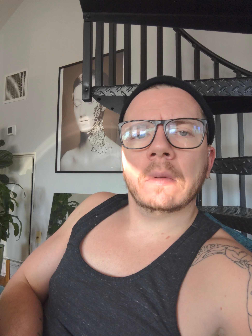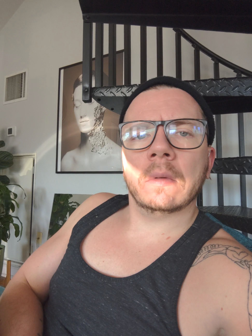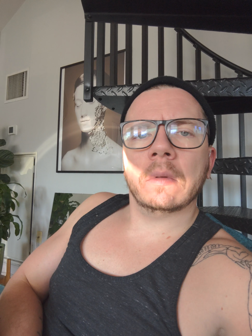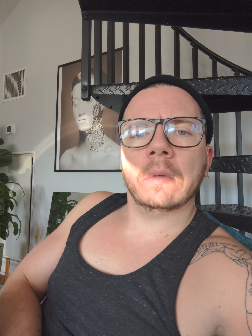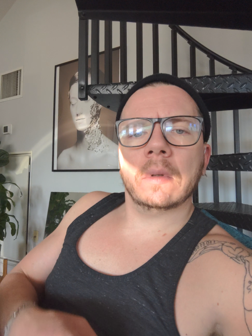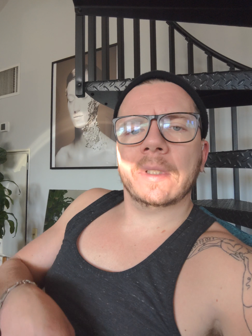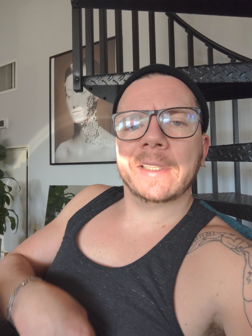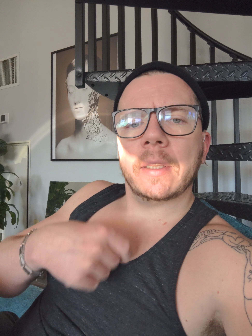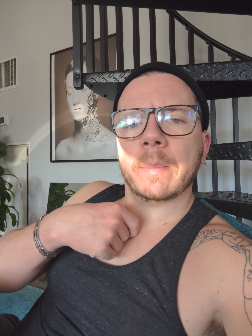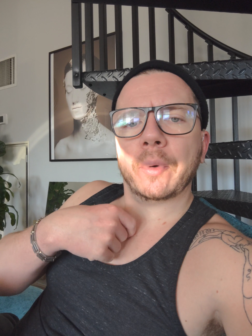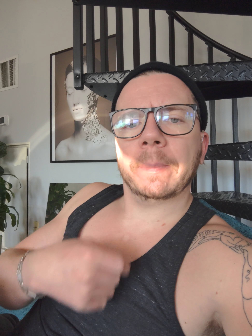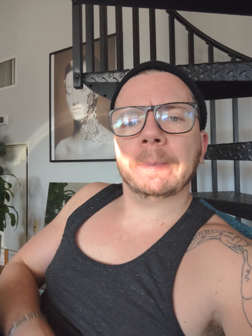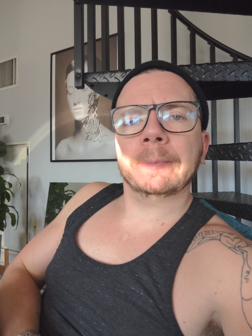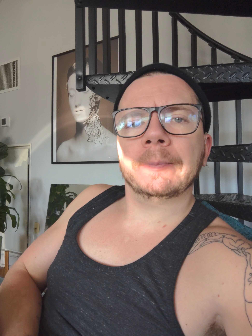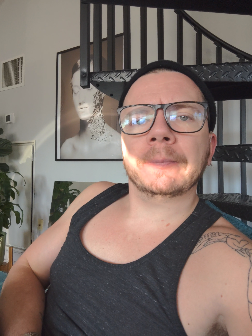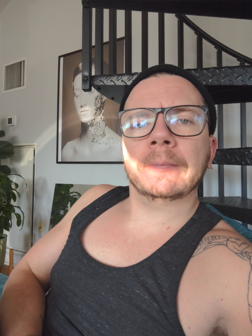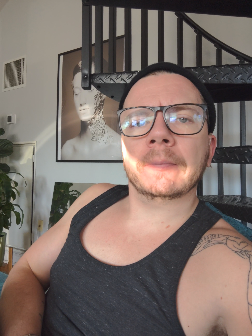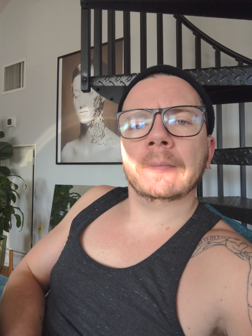zipper